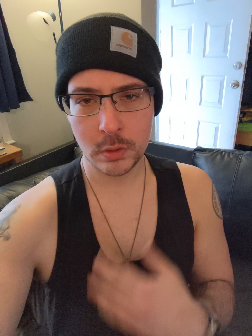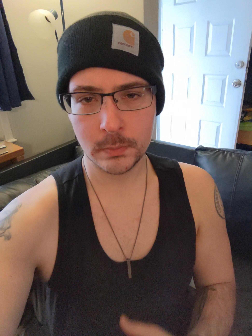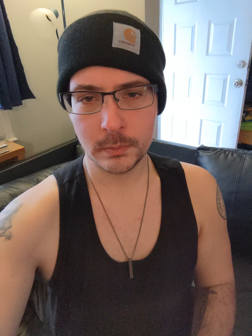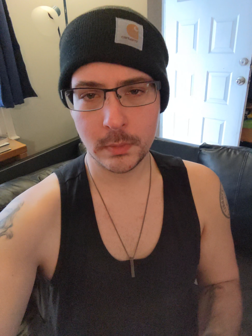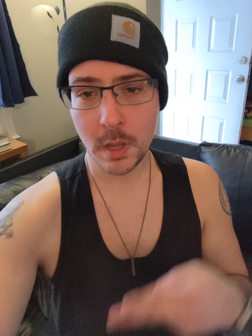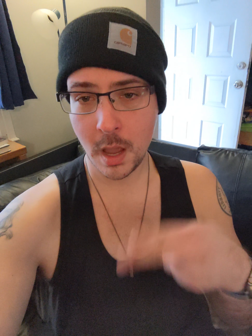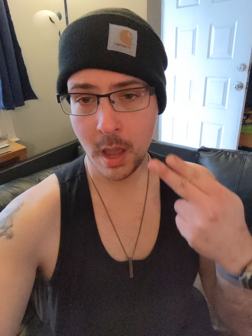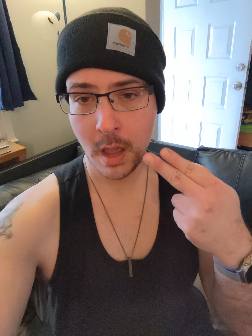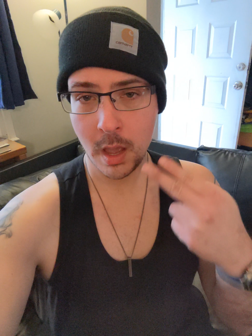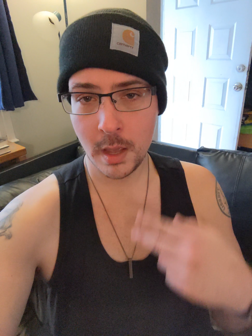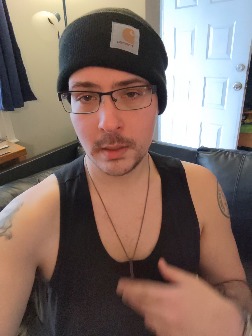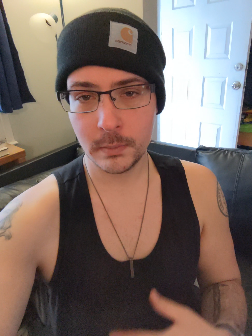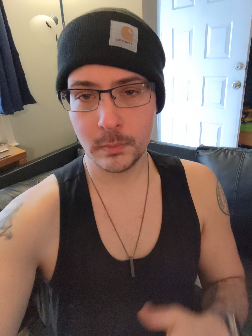high